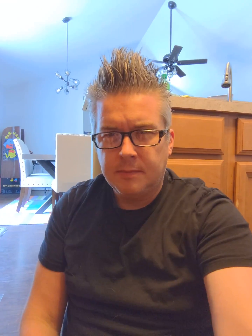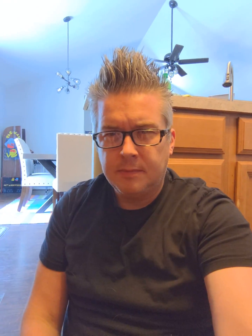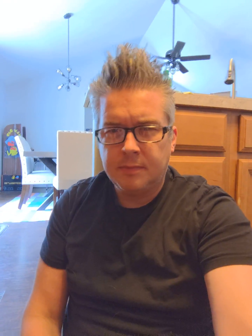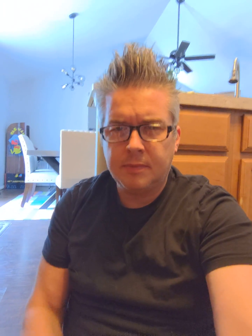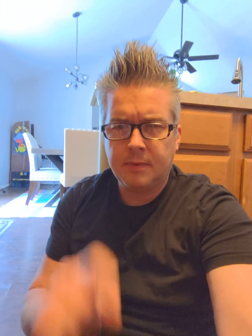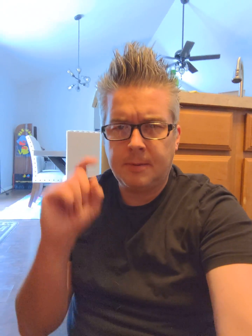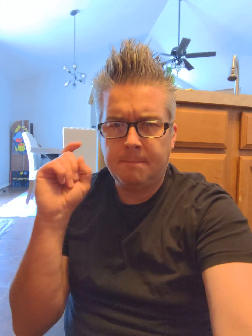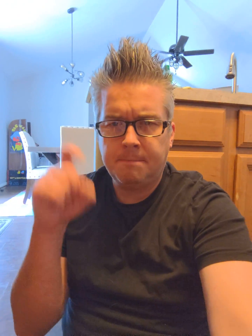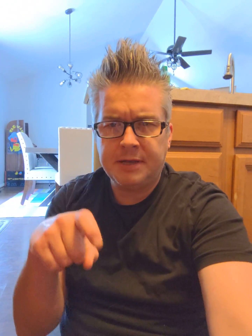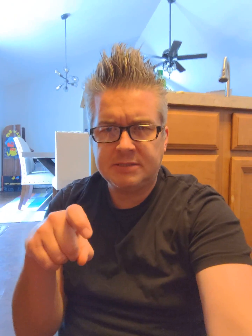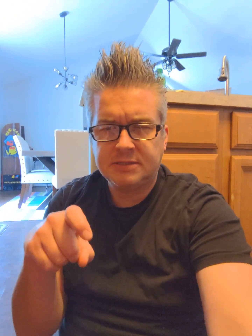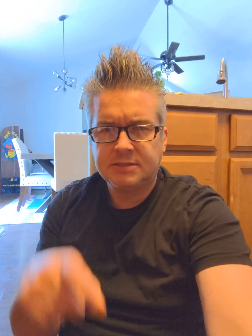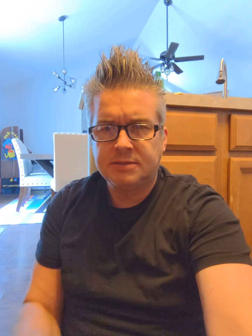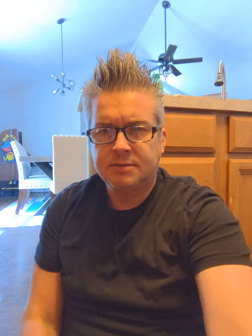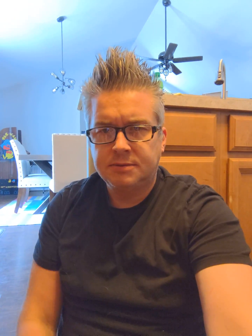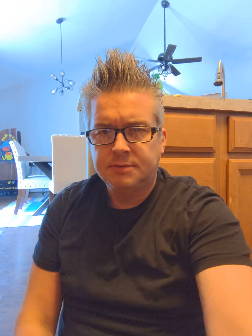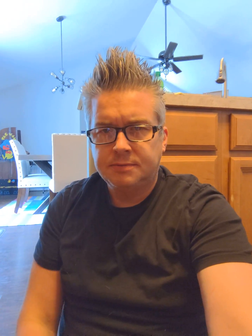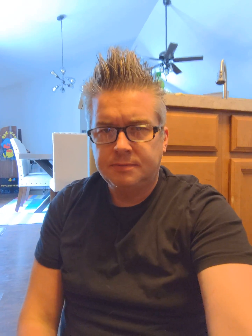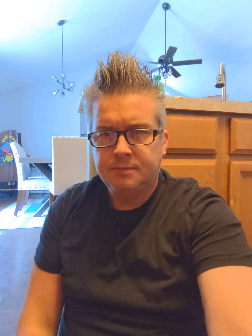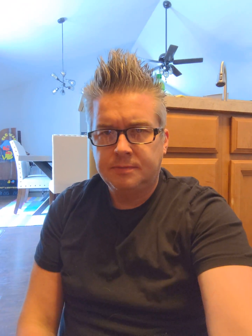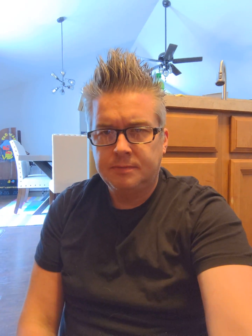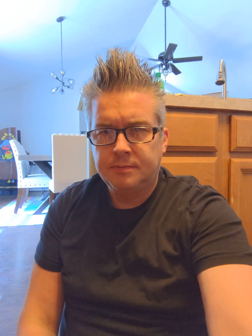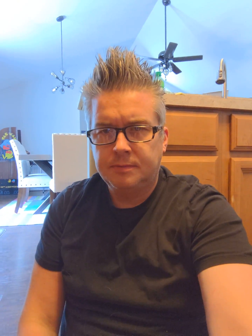must